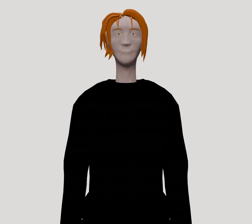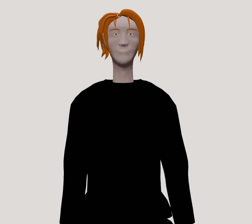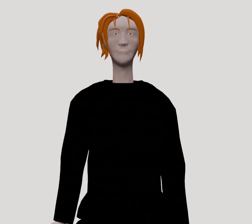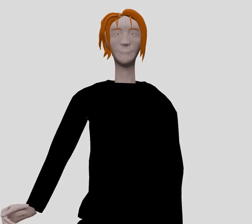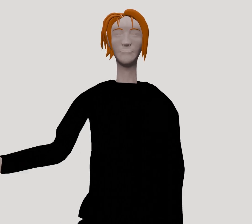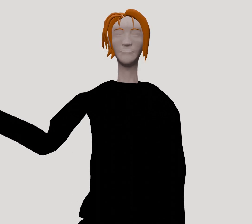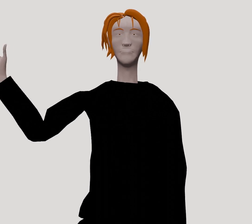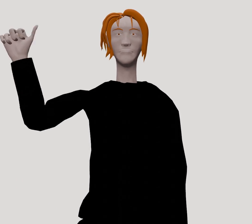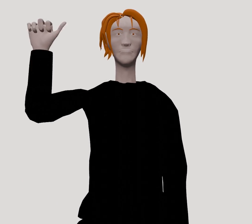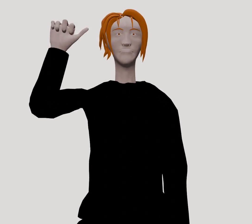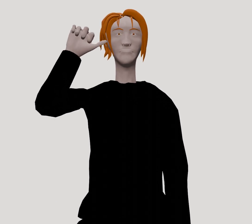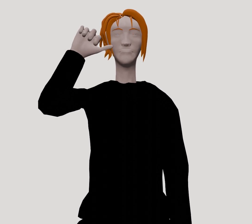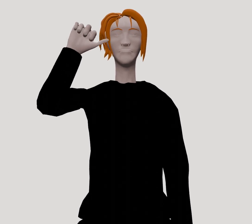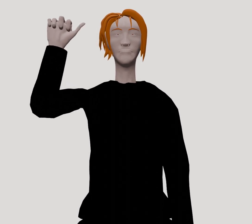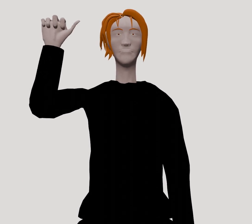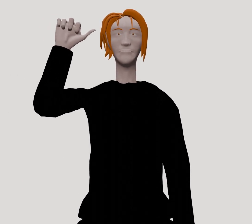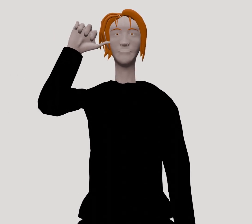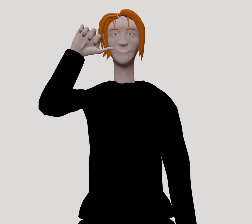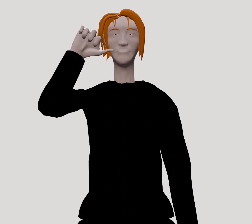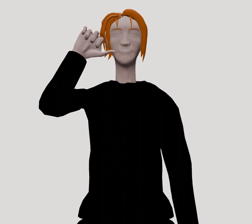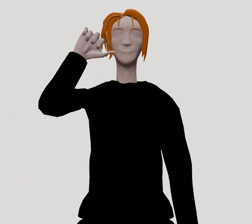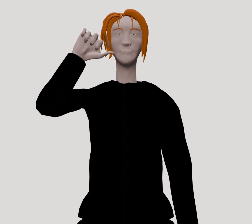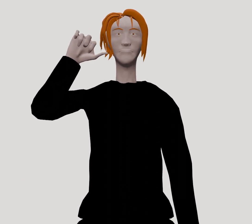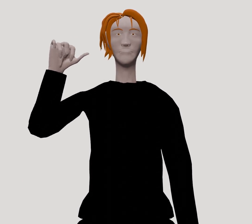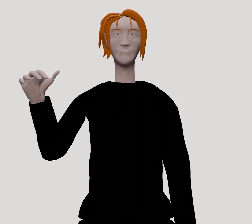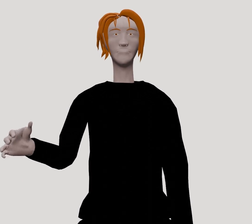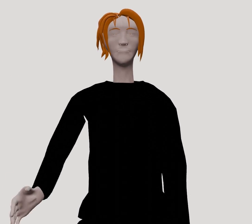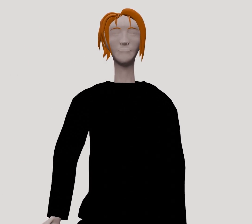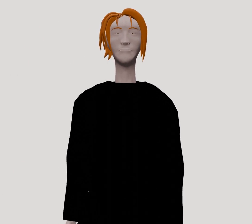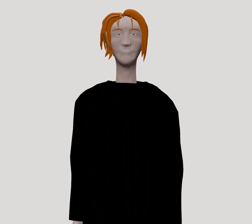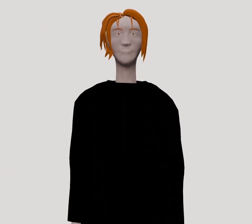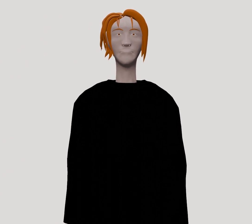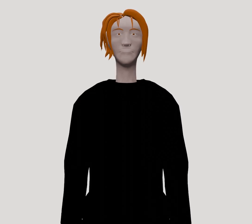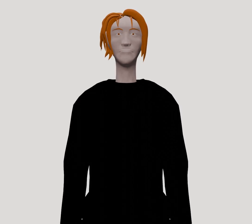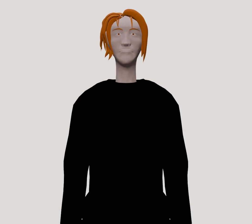Bar